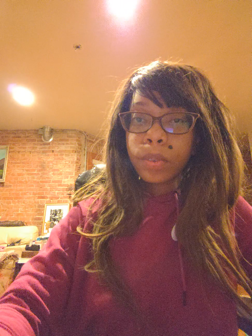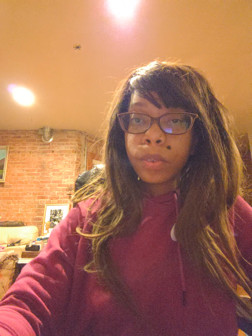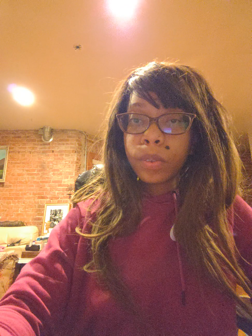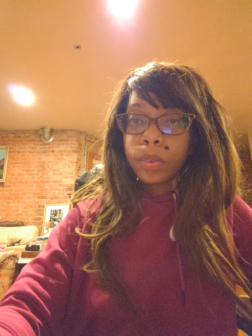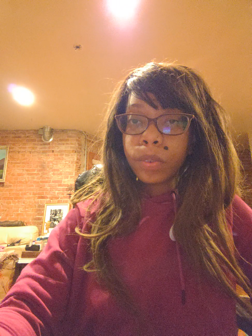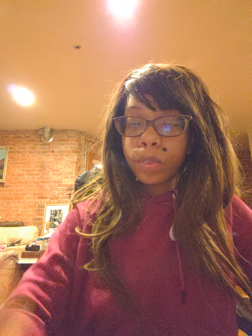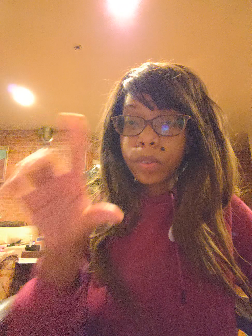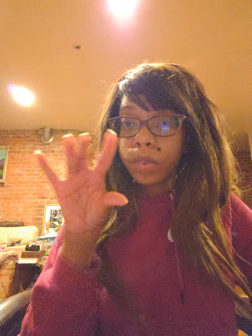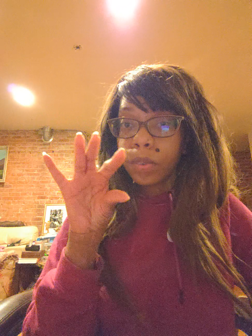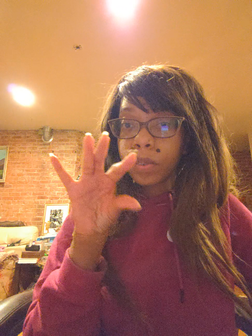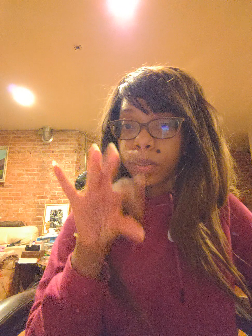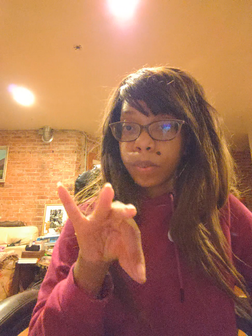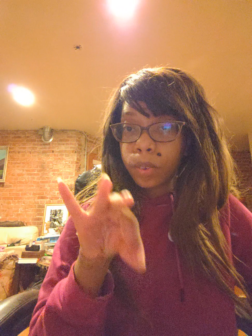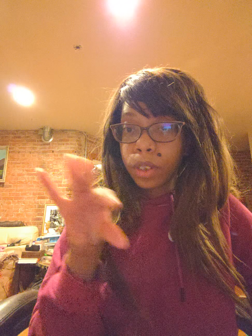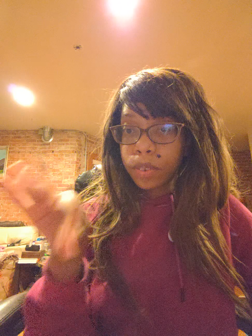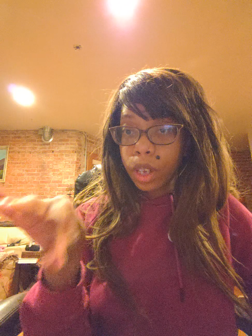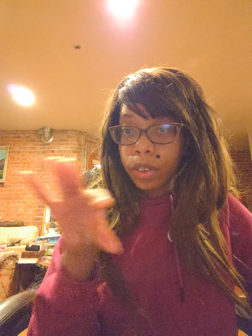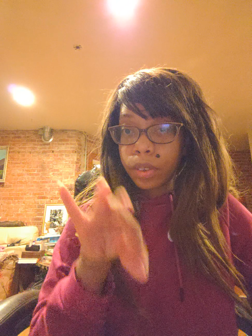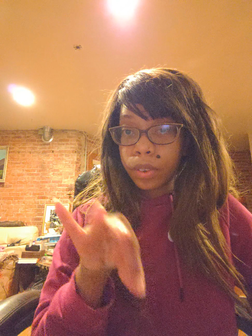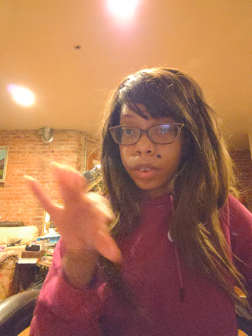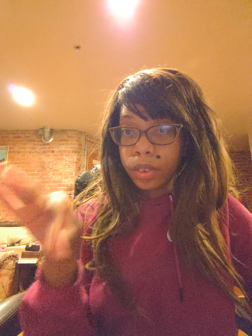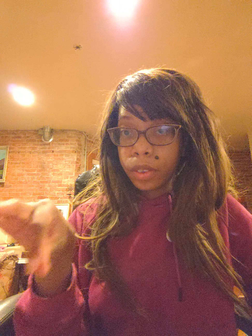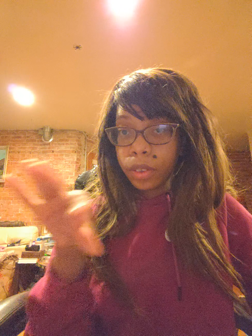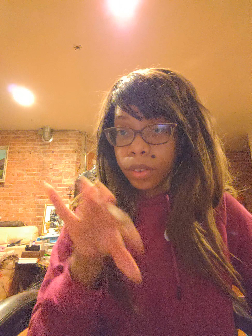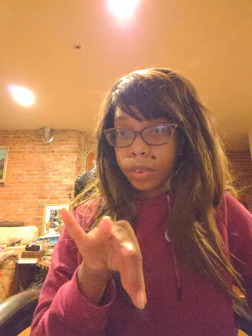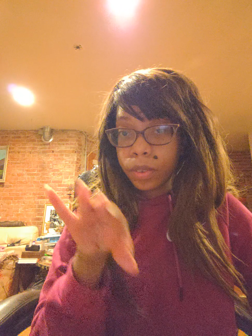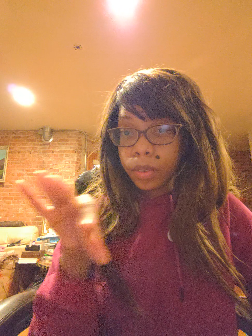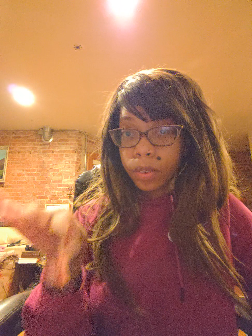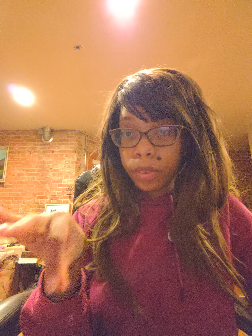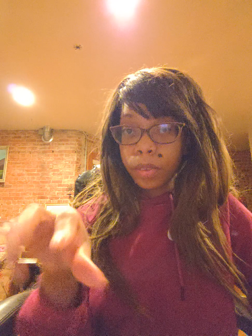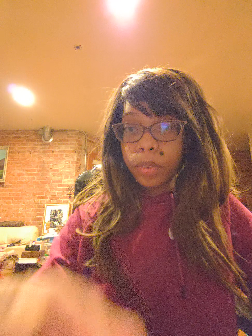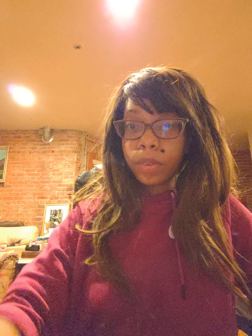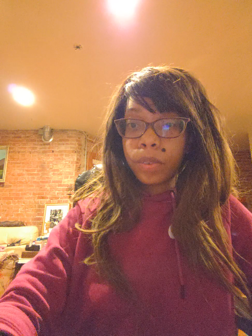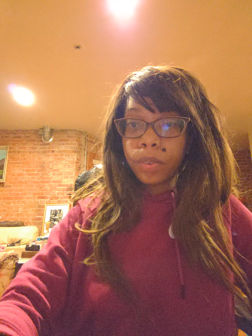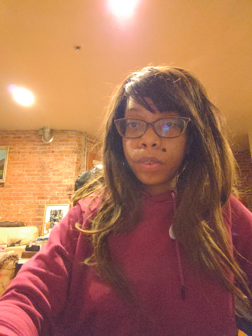french fries